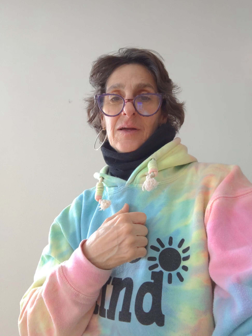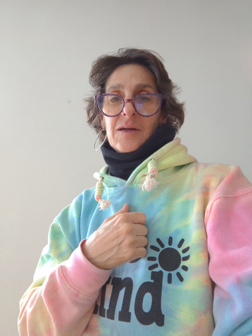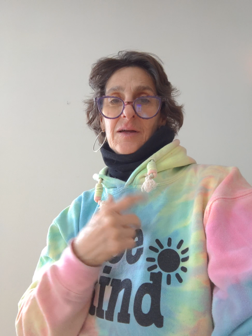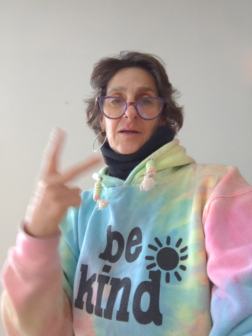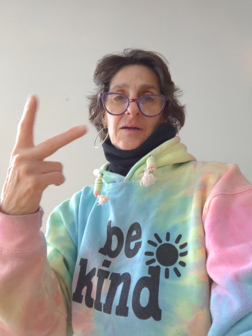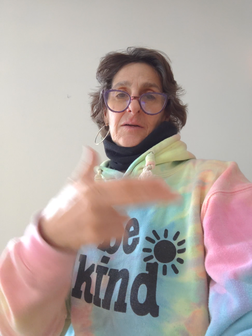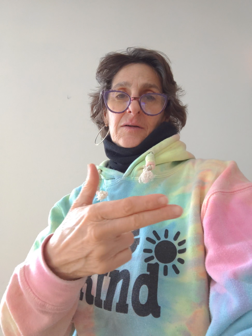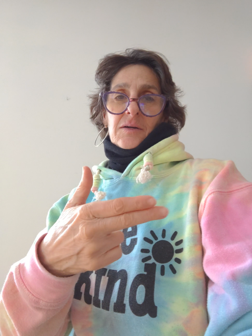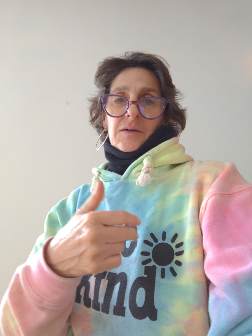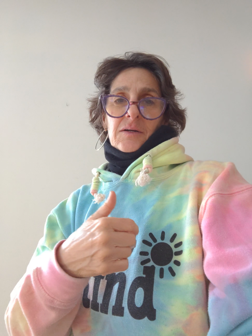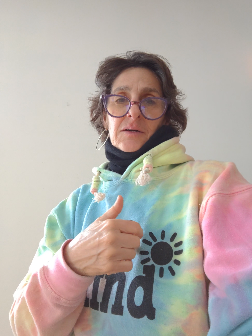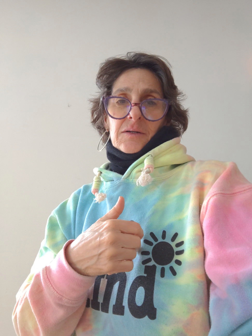cut